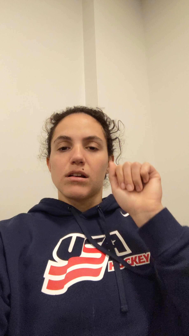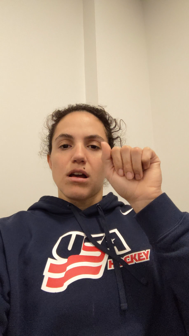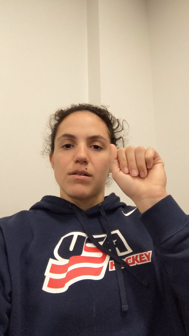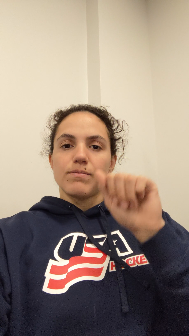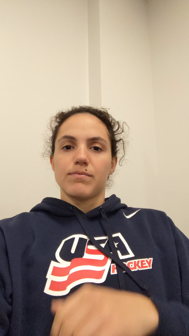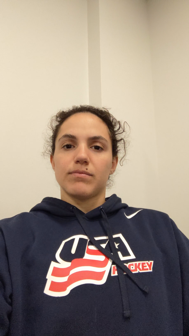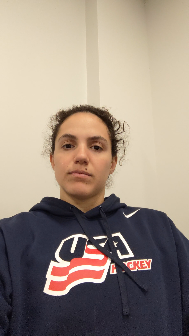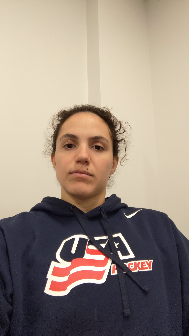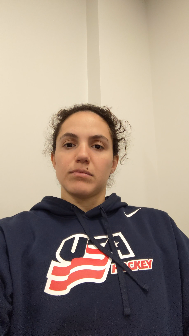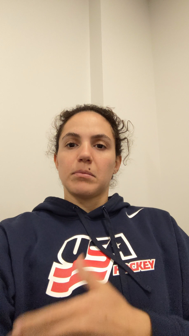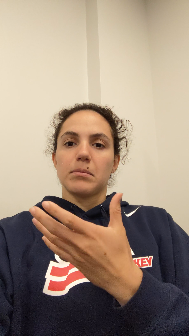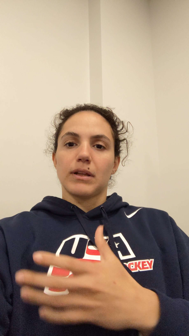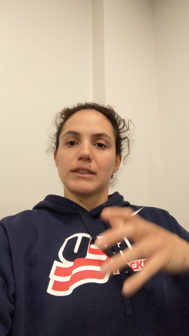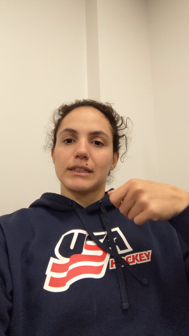basket